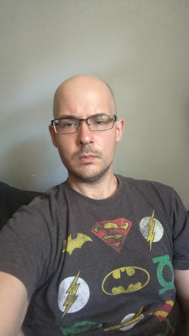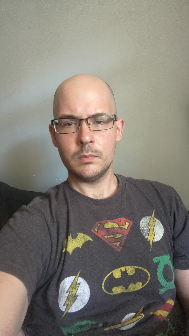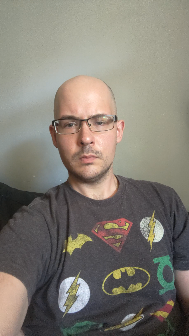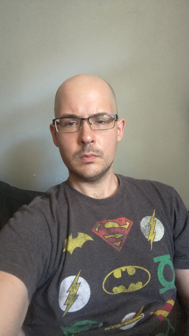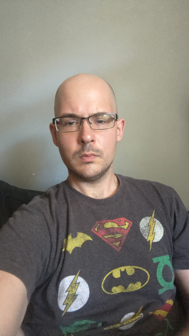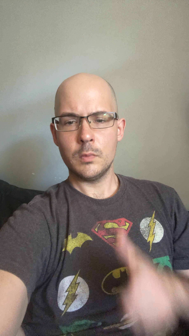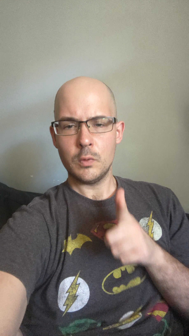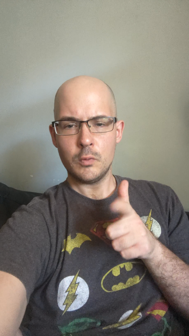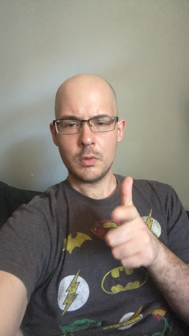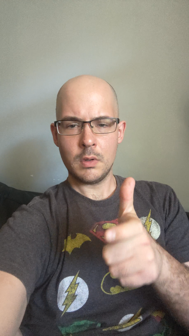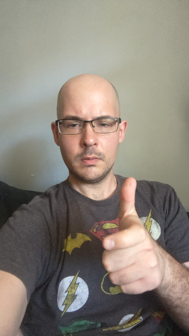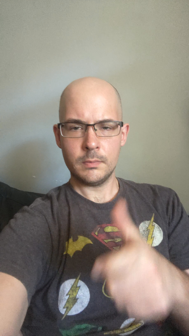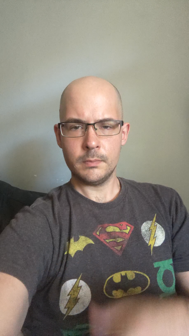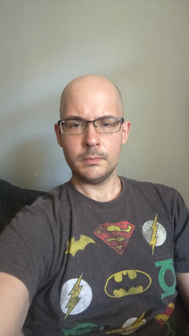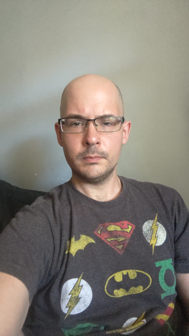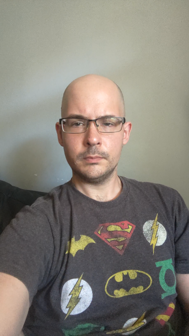run